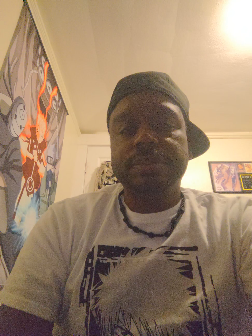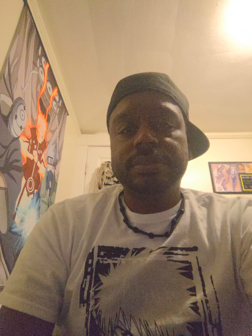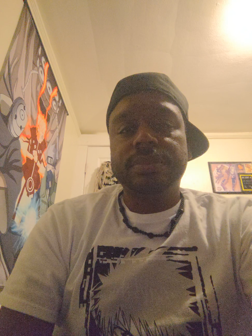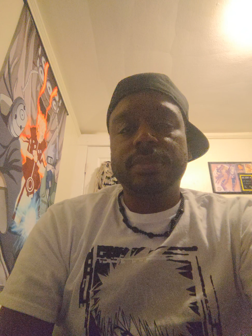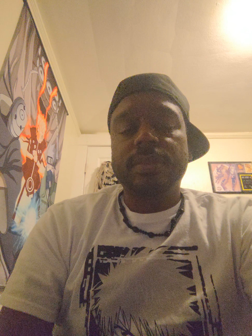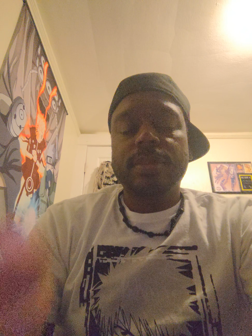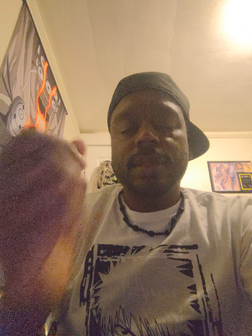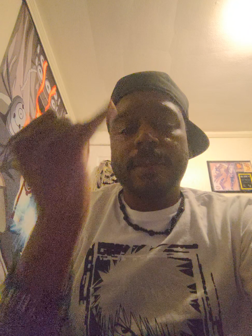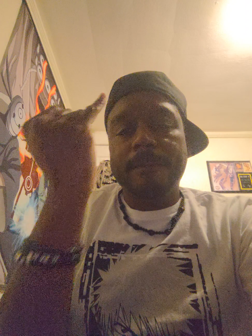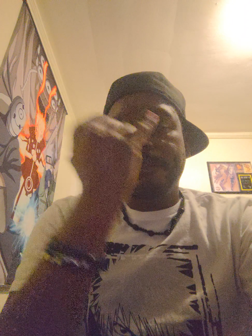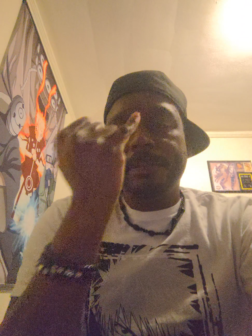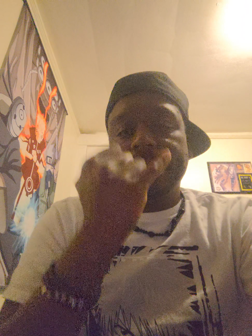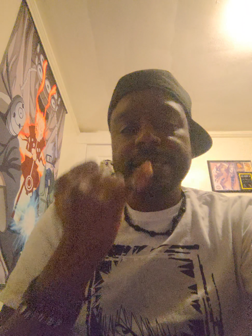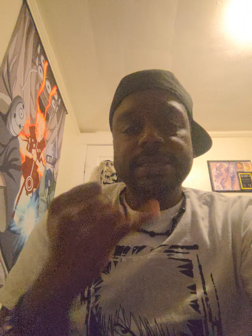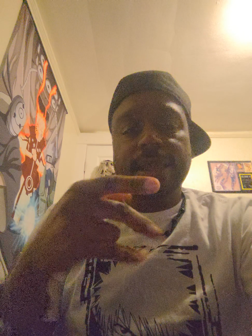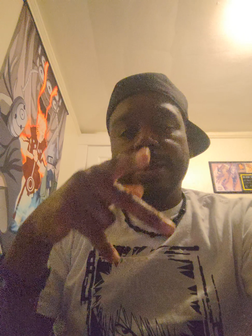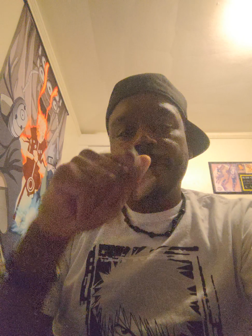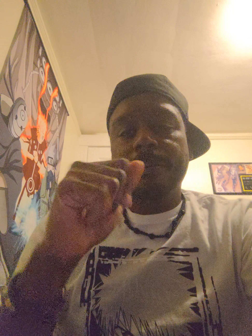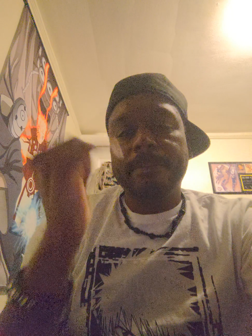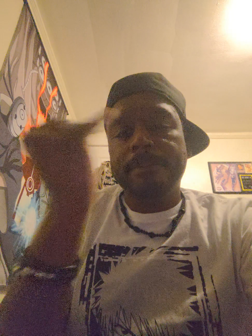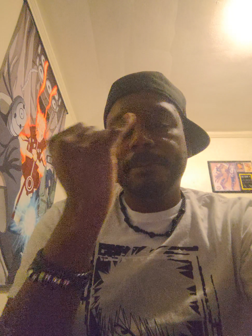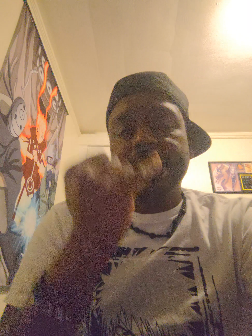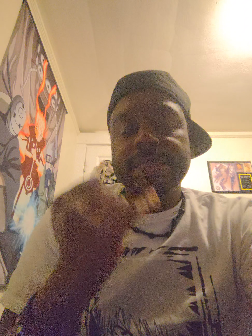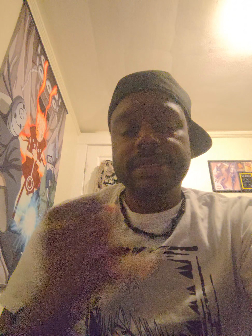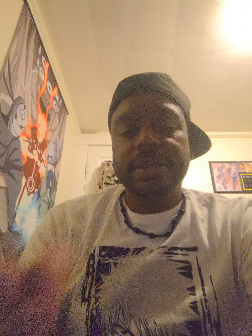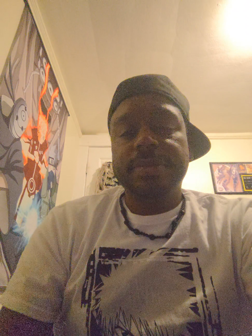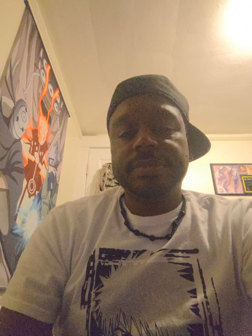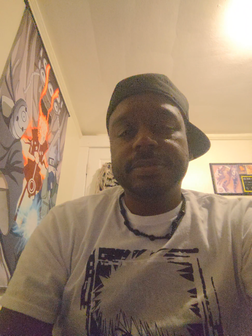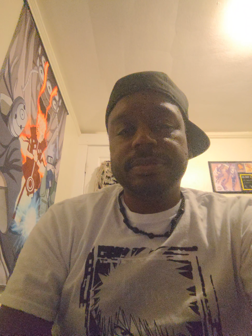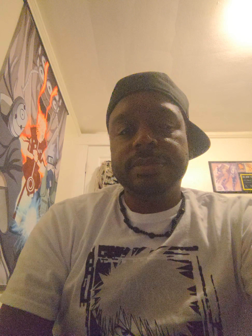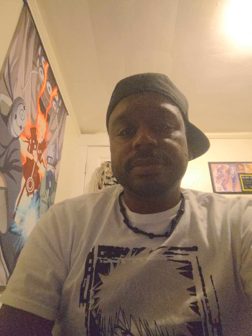pizza